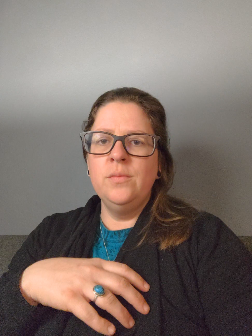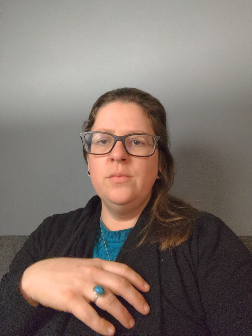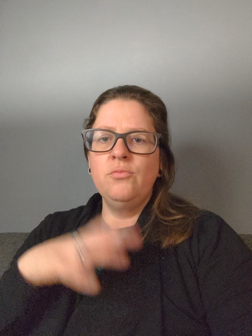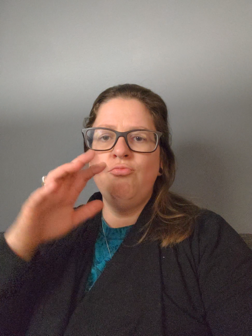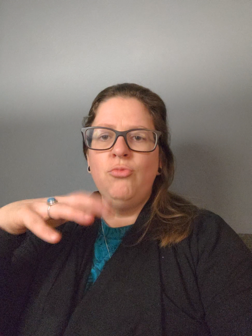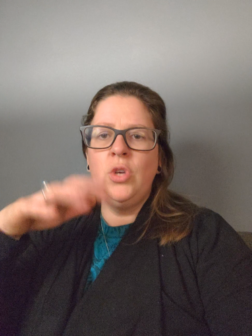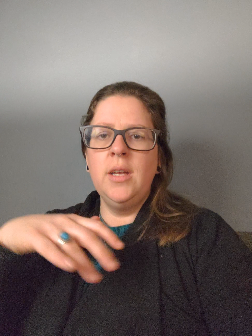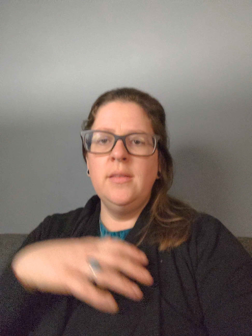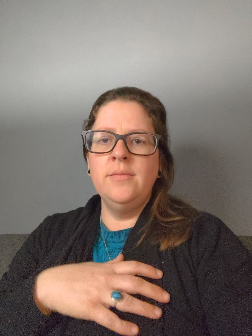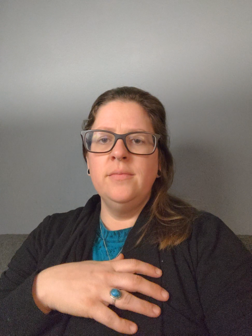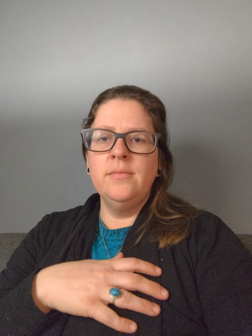rain